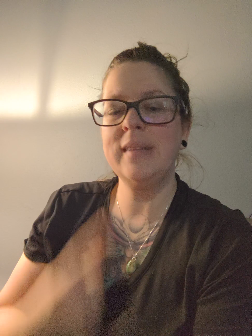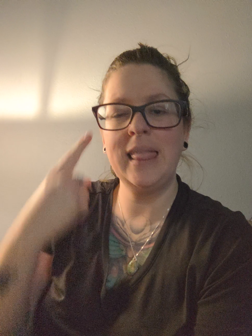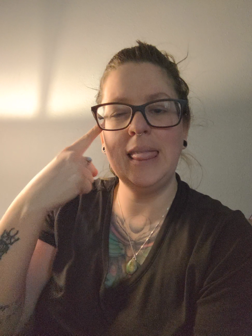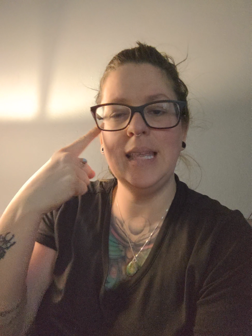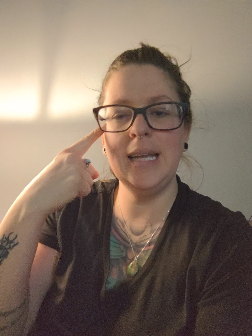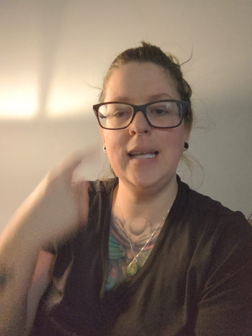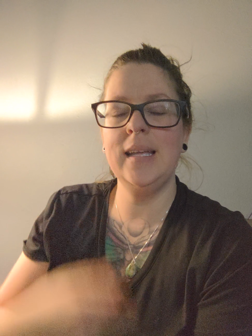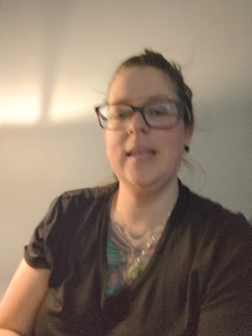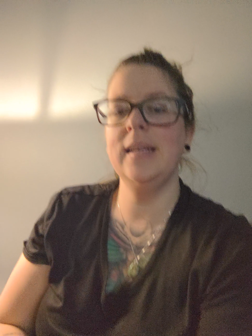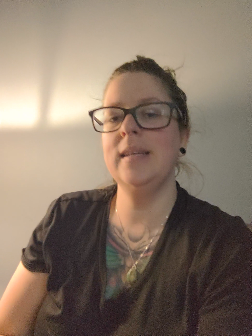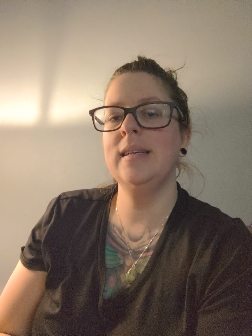think